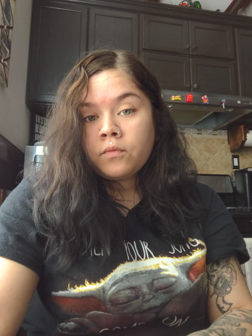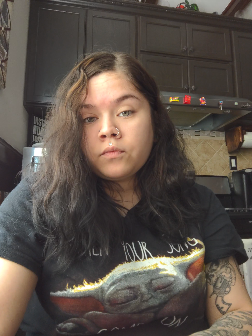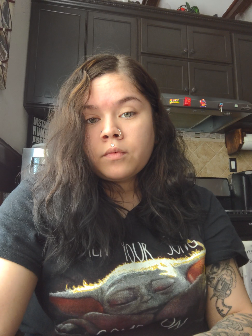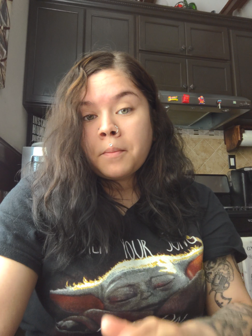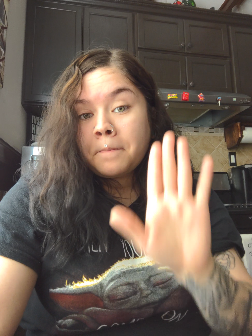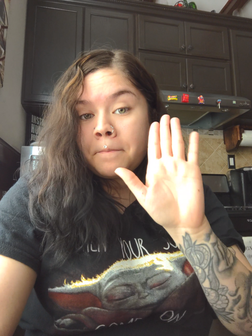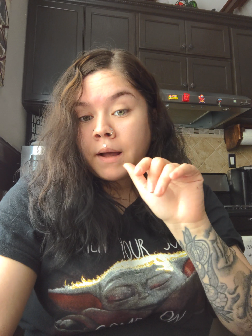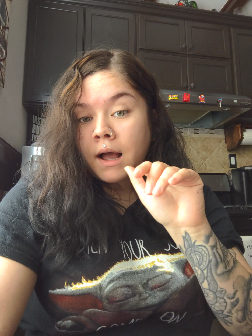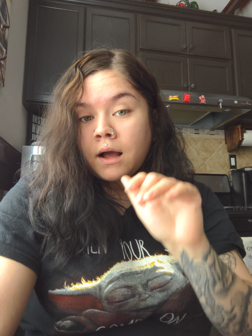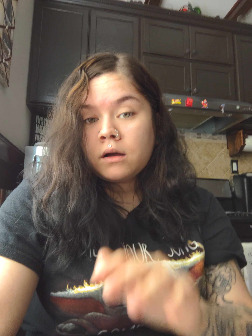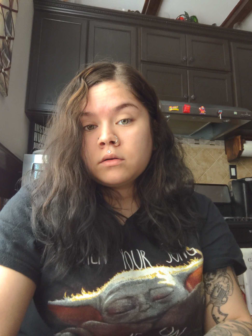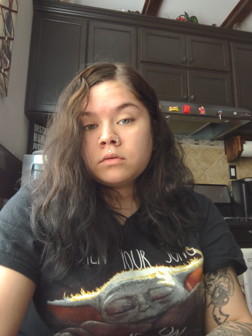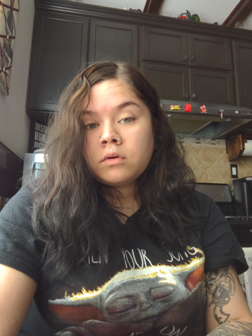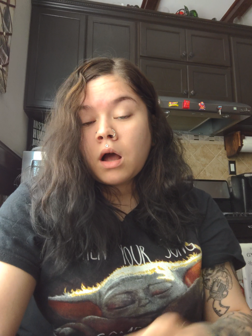bye